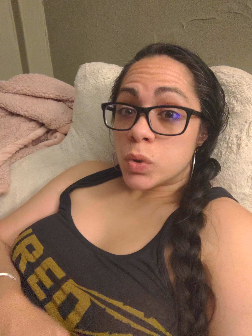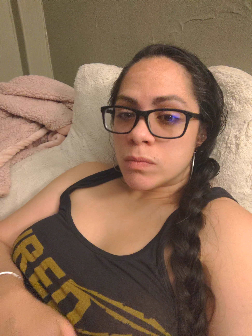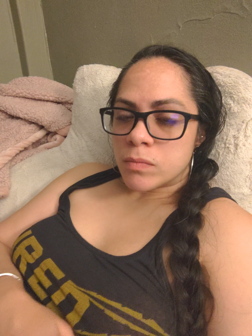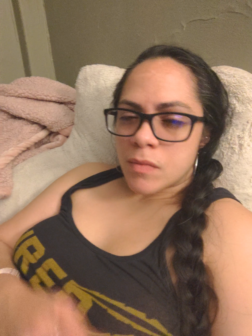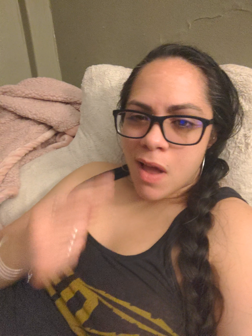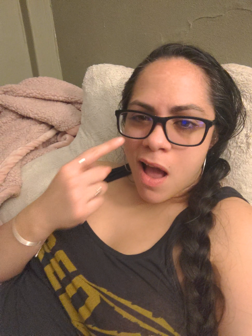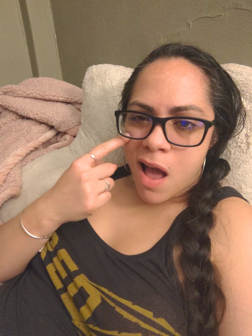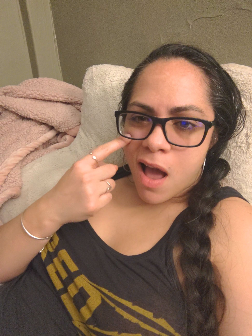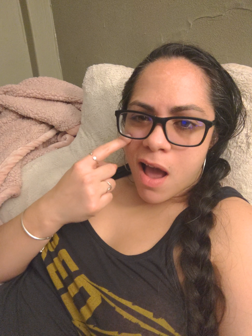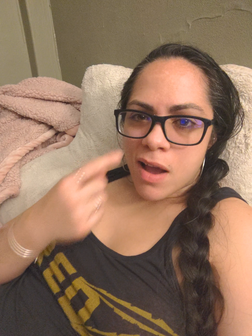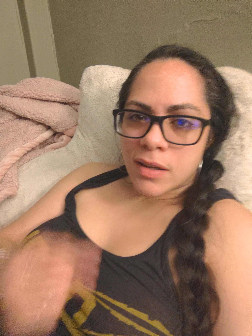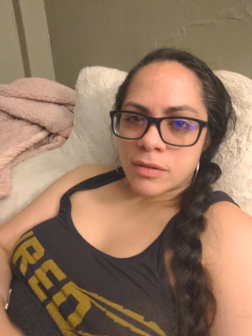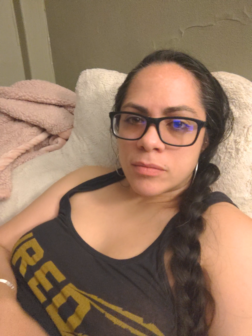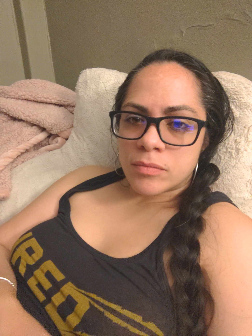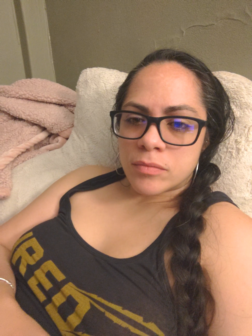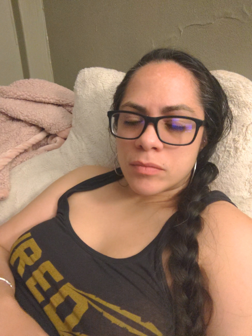eye